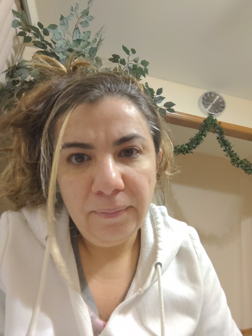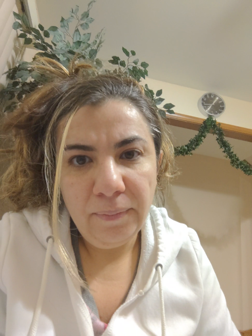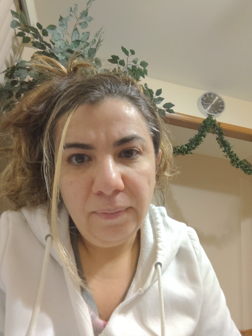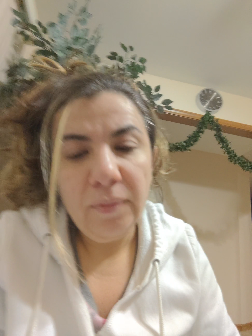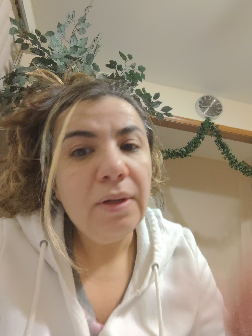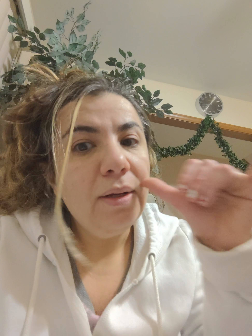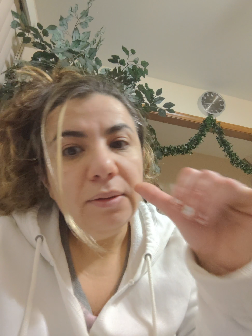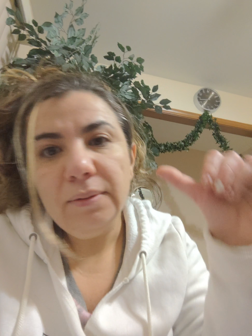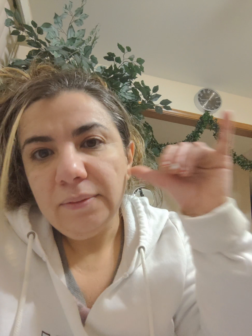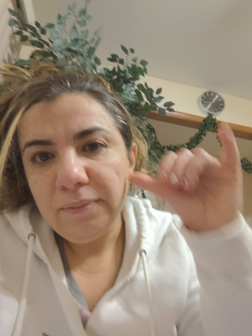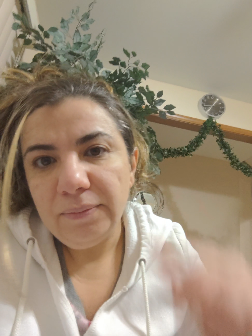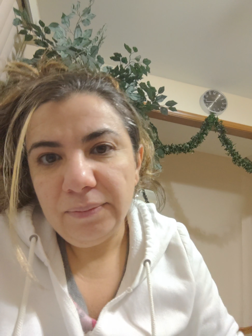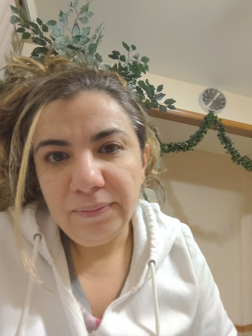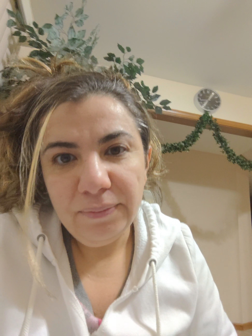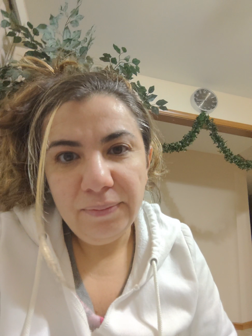yesterday